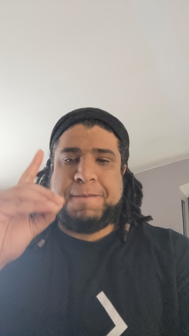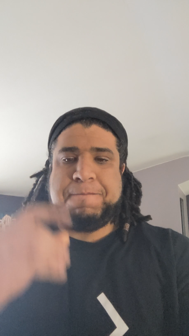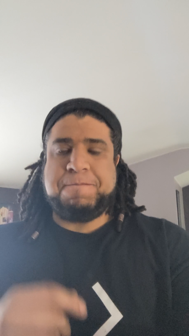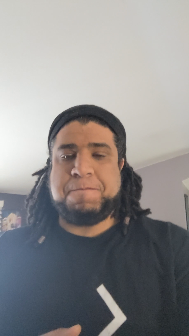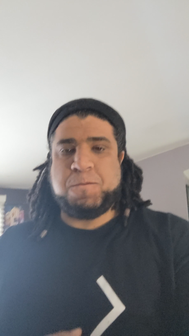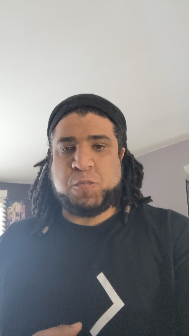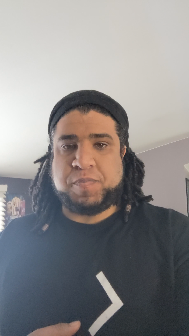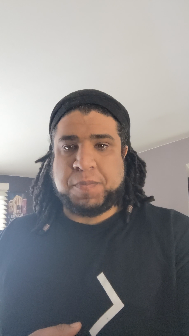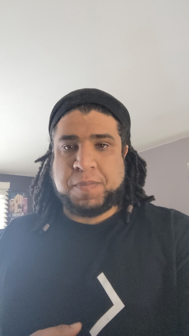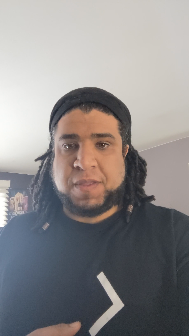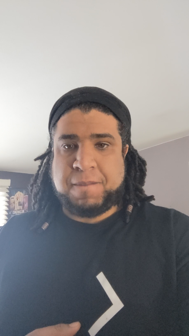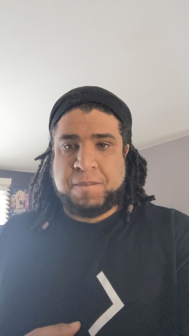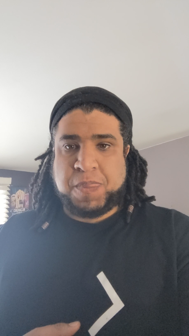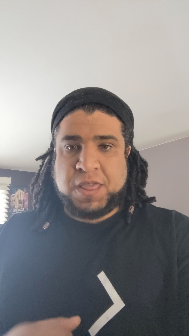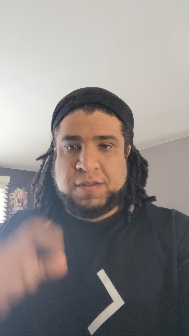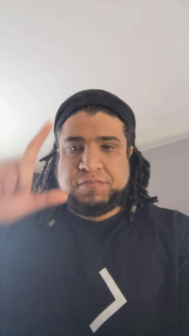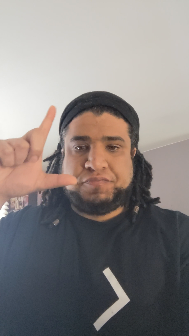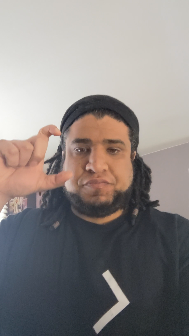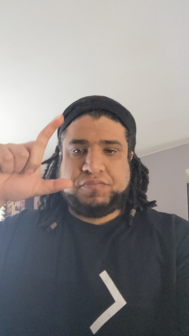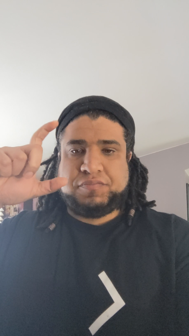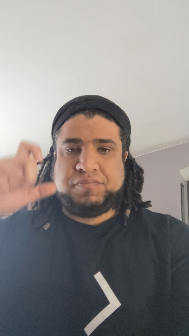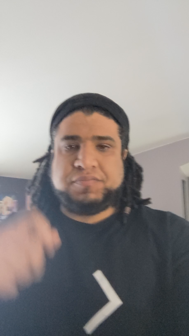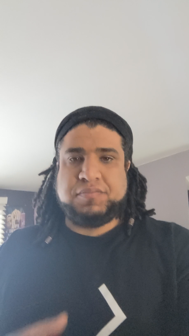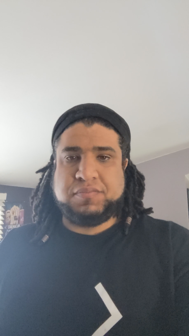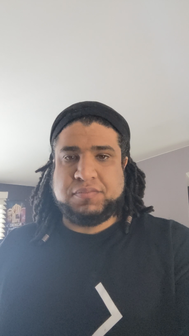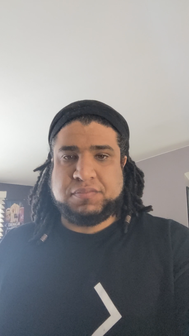camera